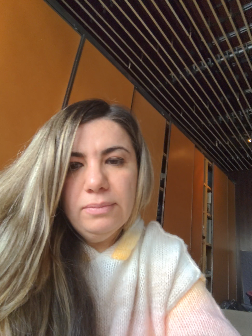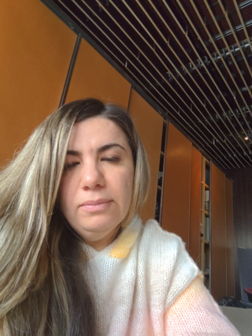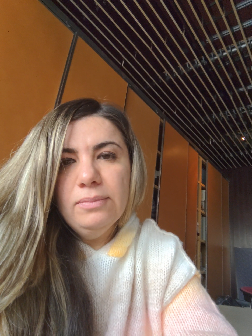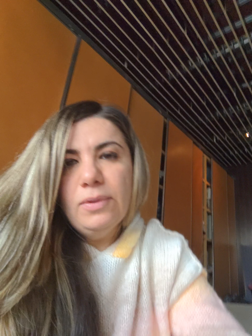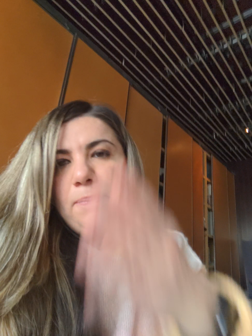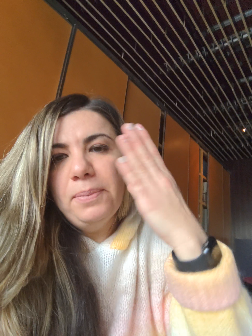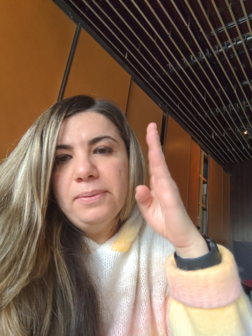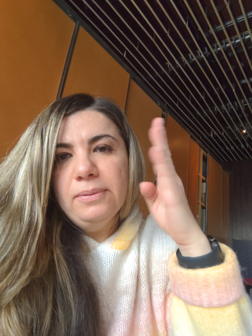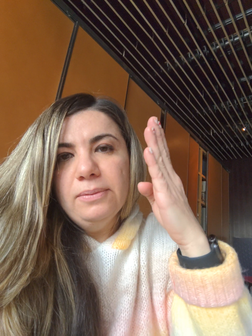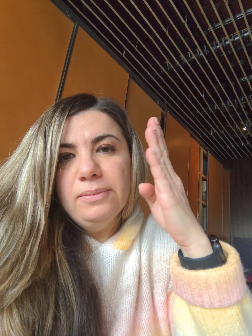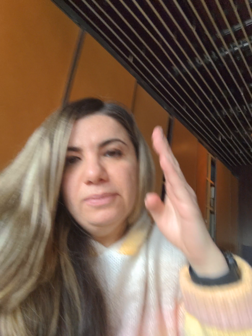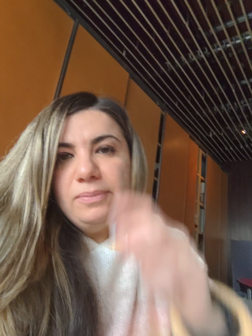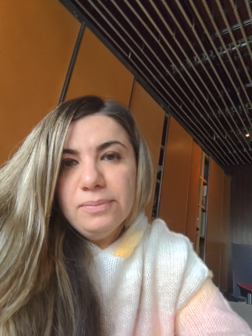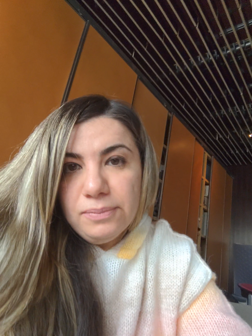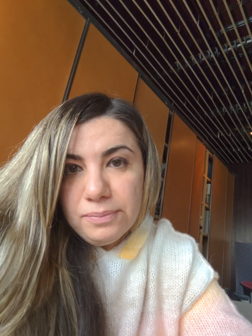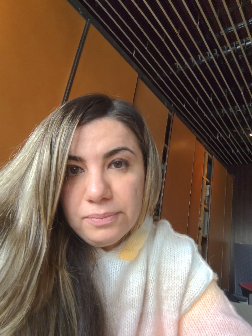blue